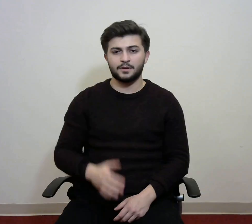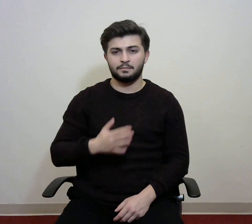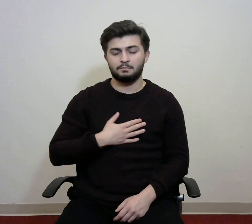mən